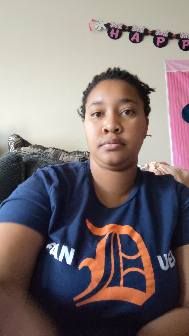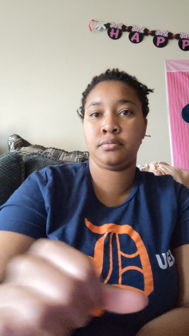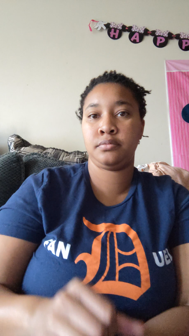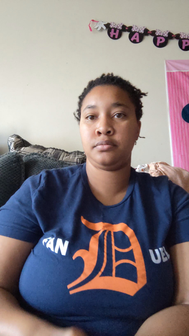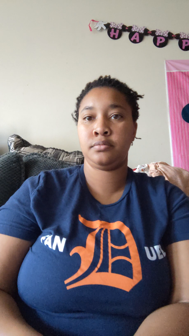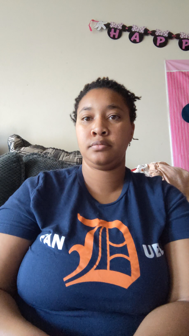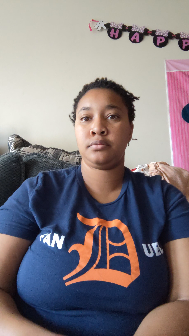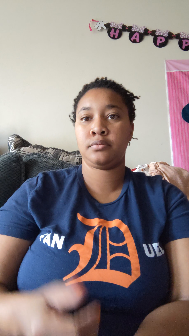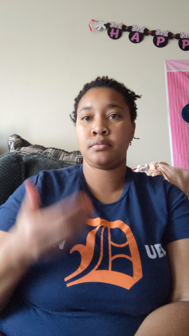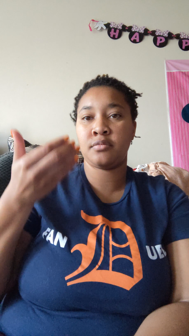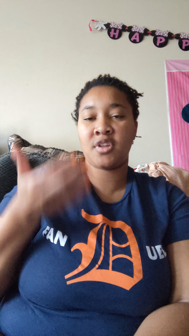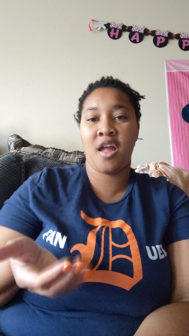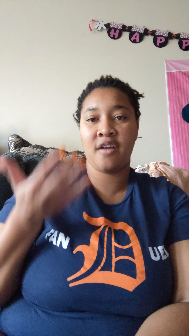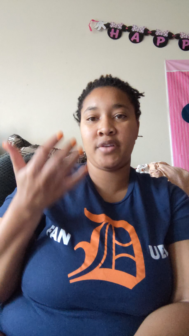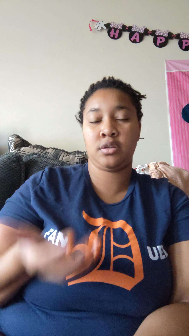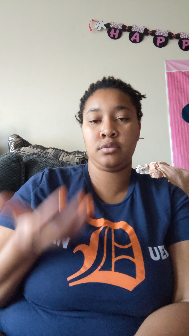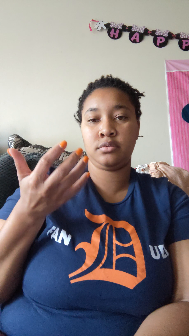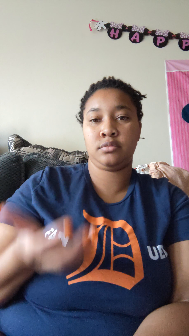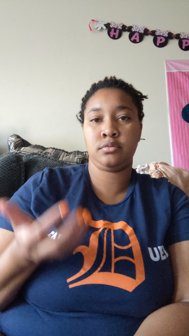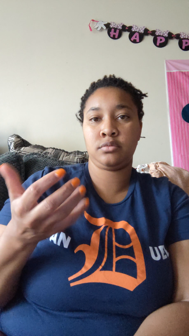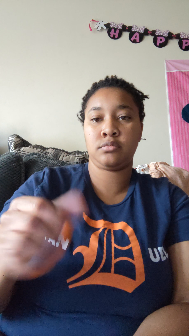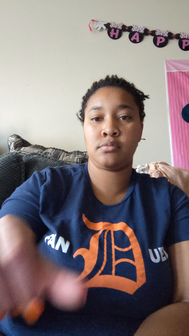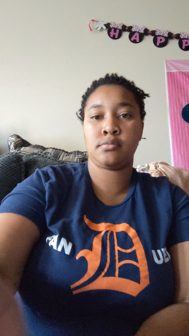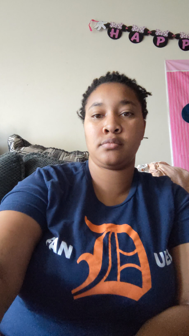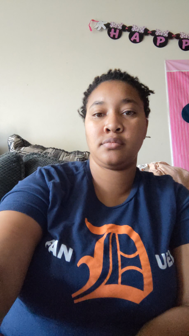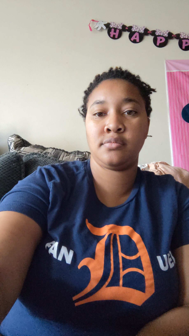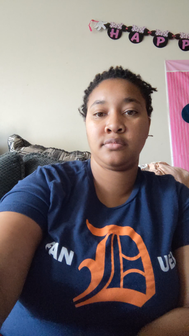heavy